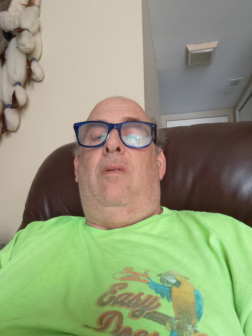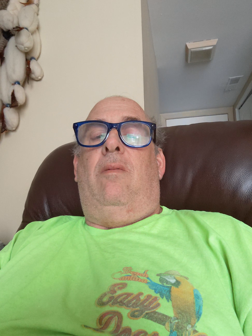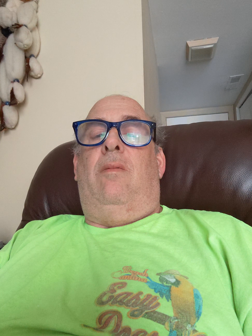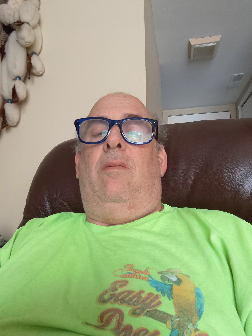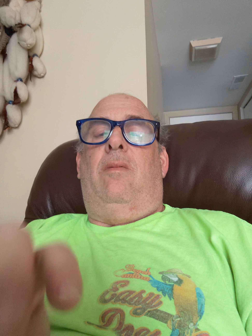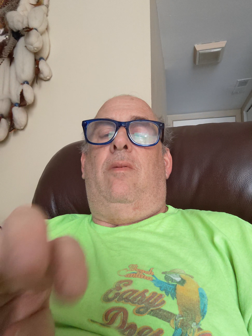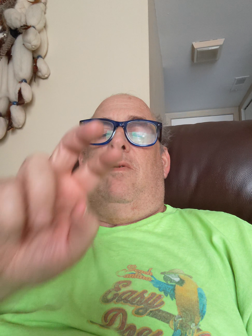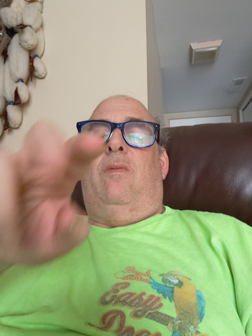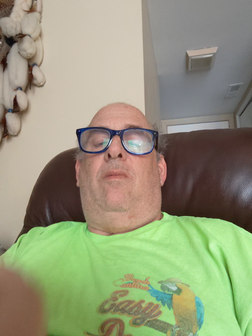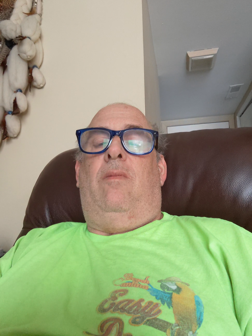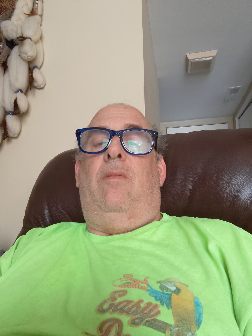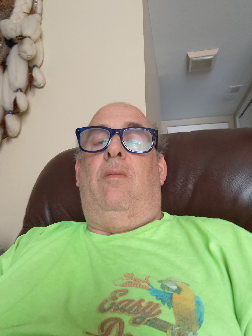jump